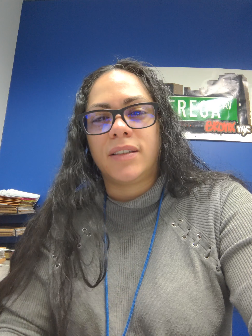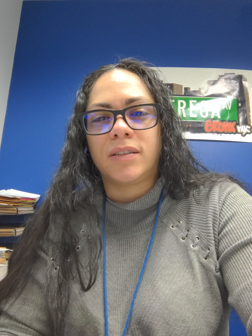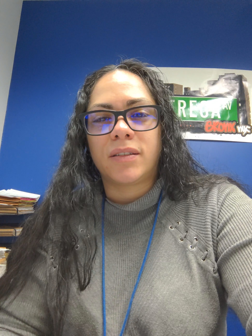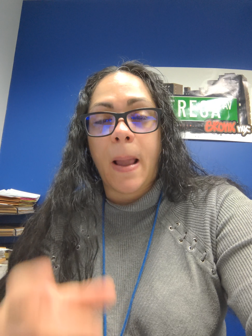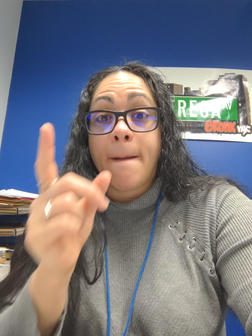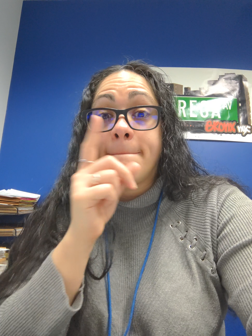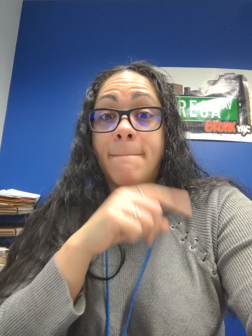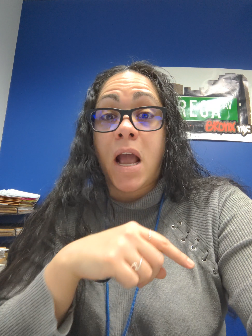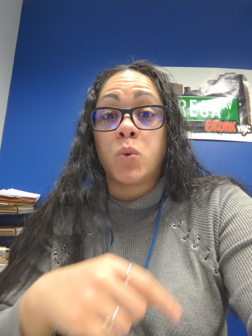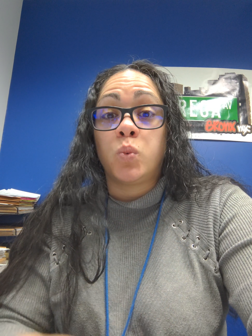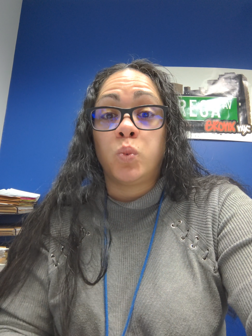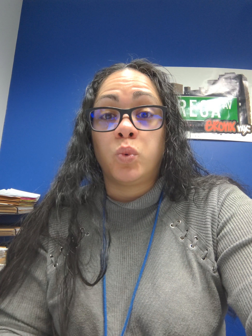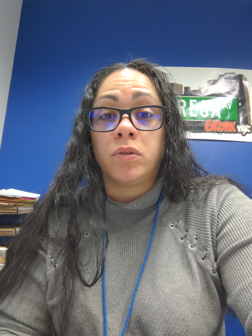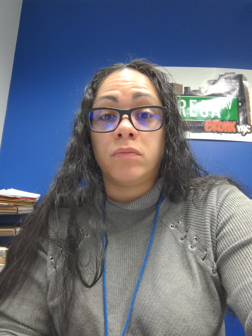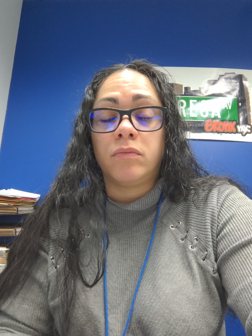mouse